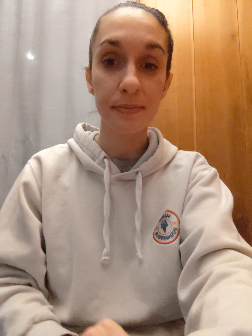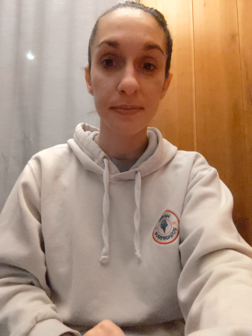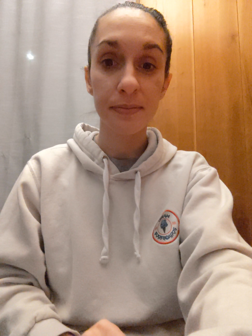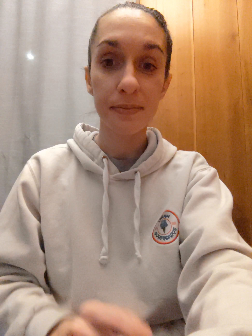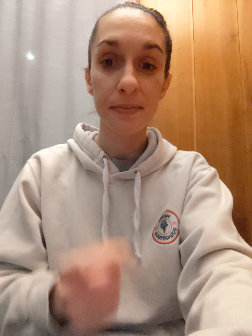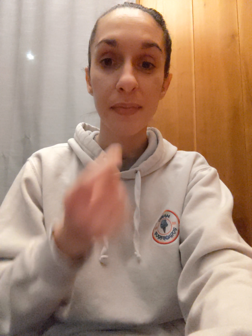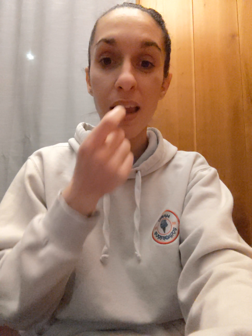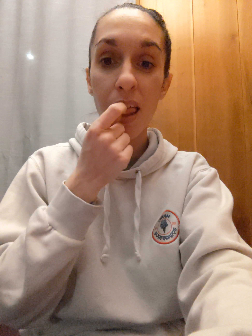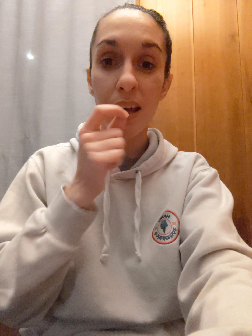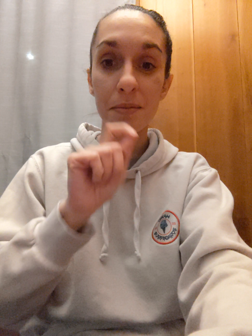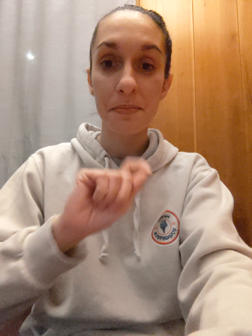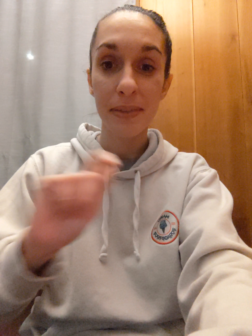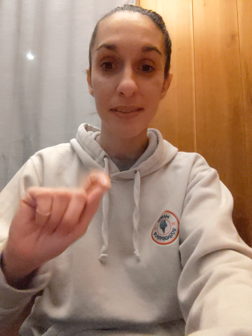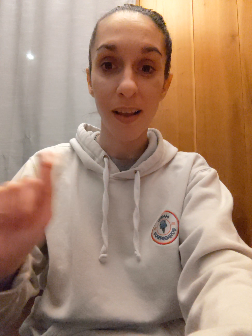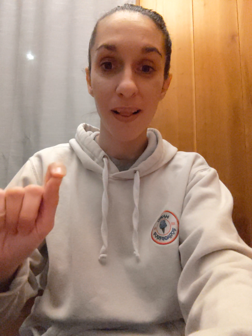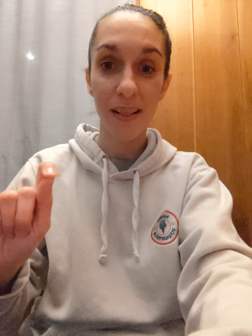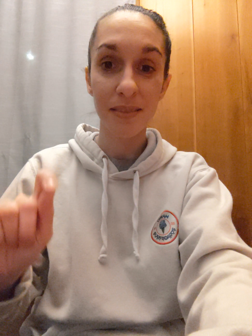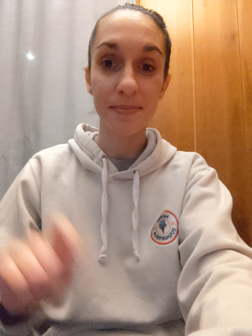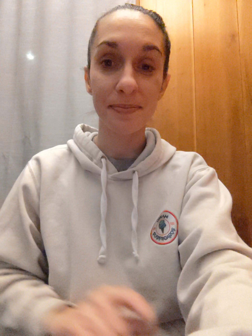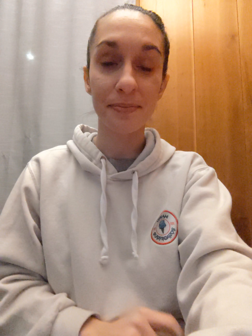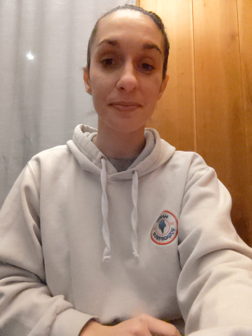pencil